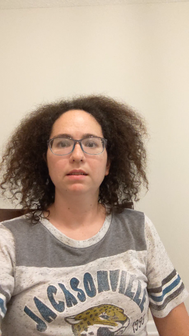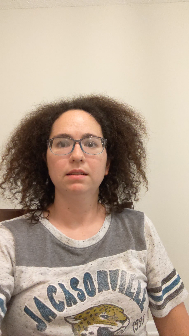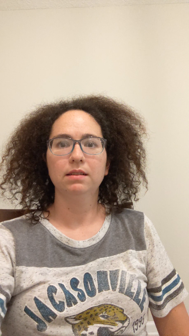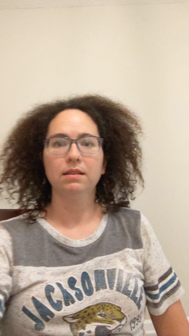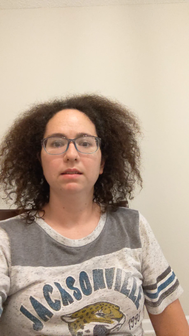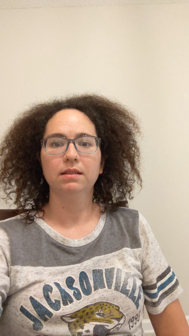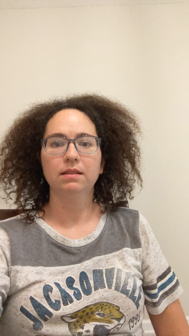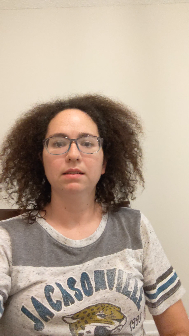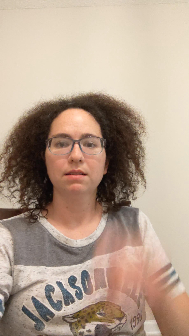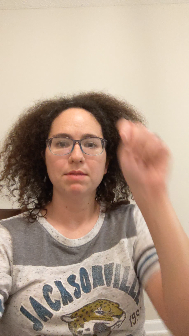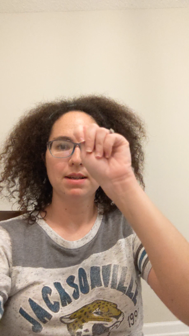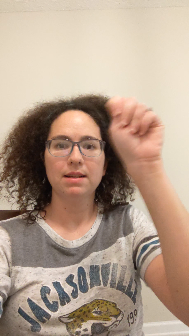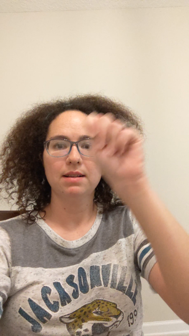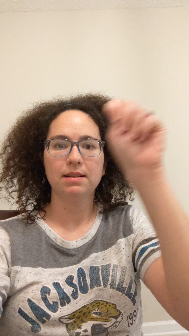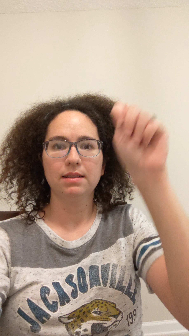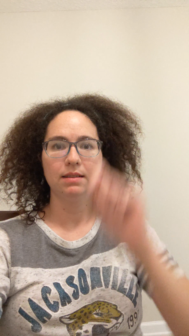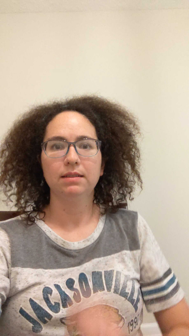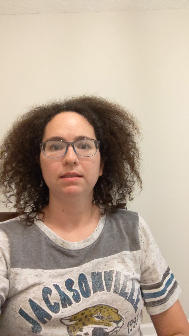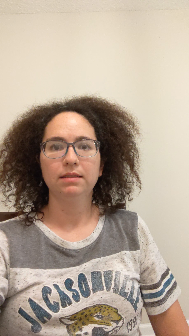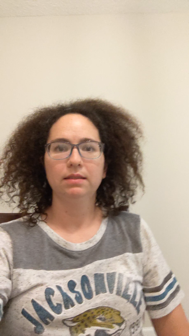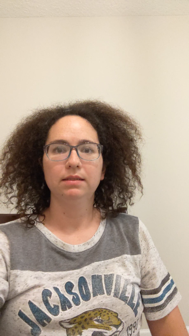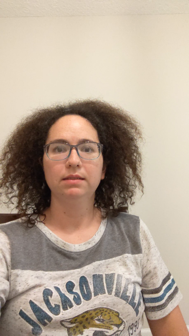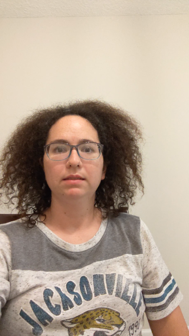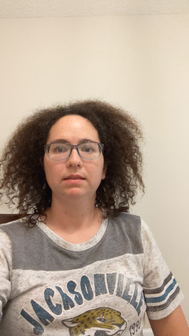bathroom